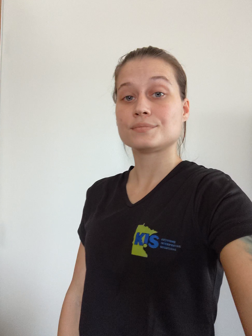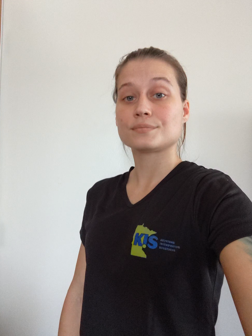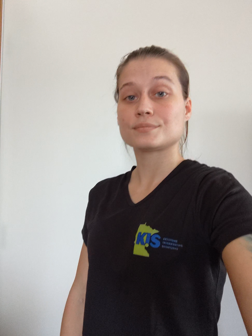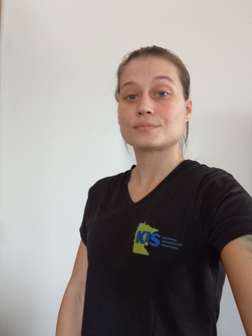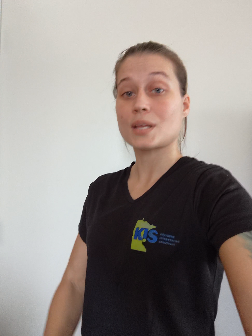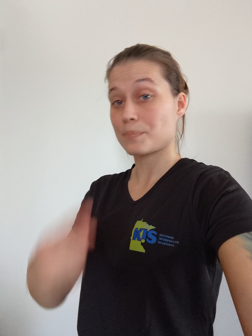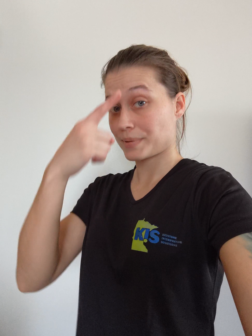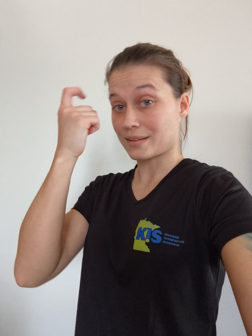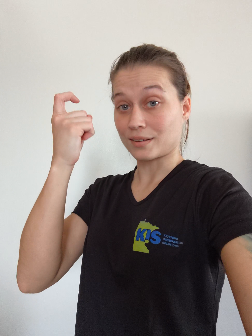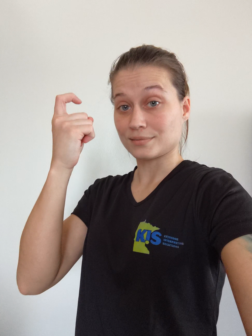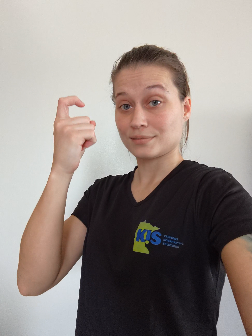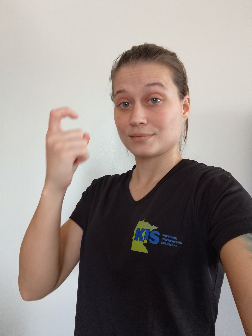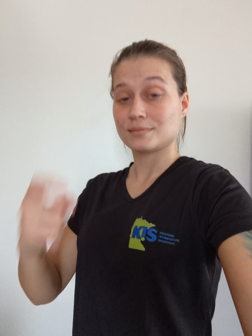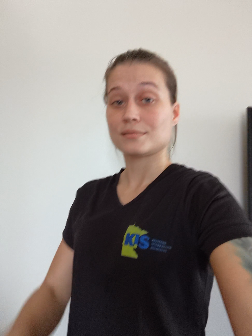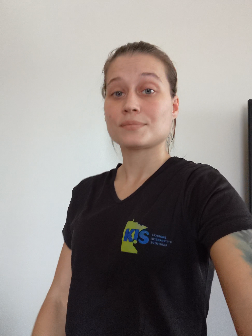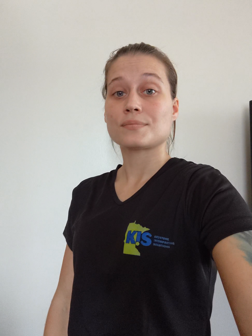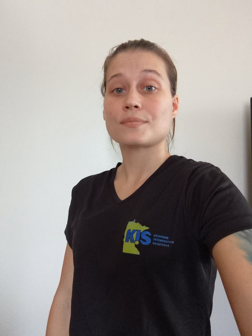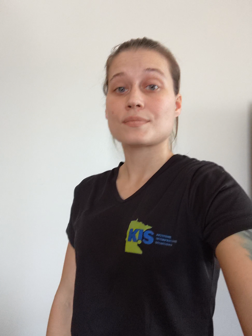because